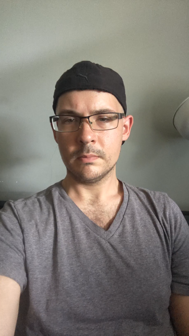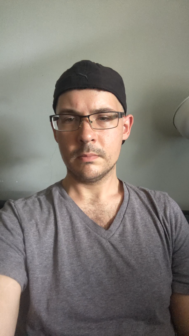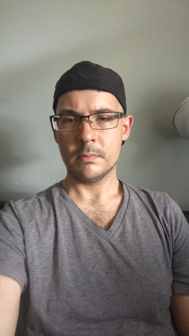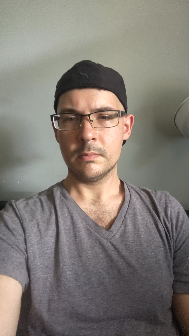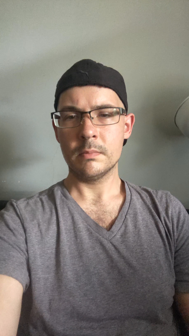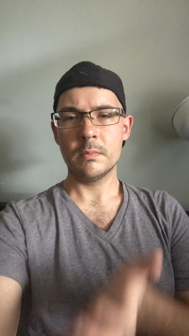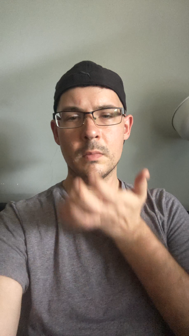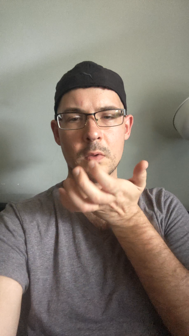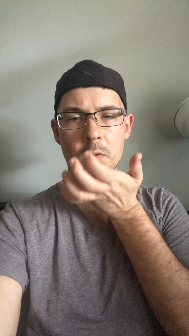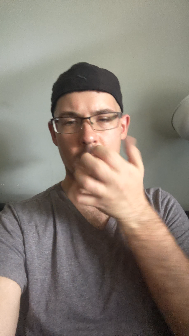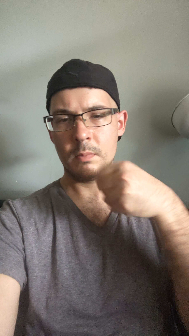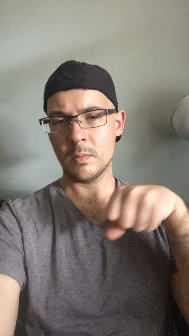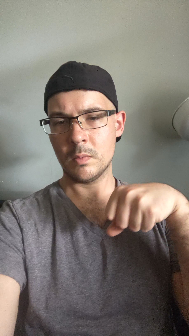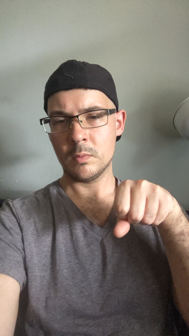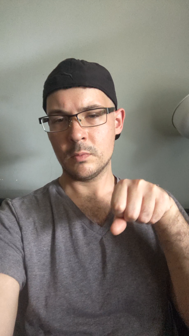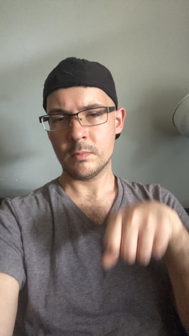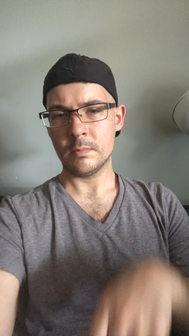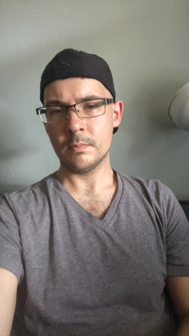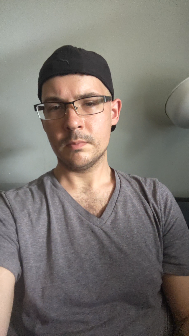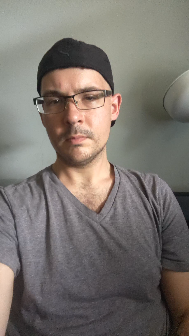lawn mower